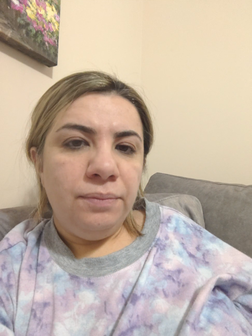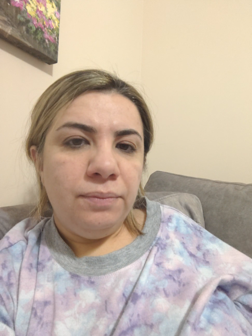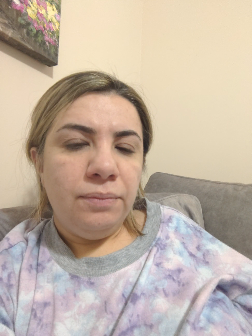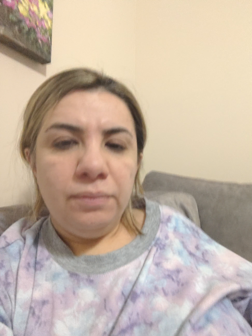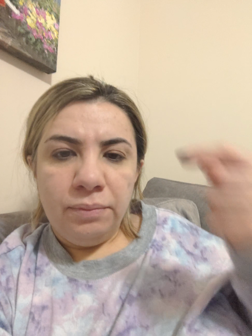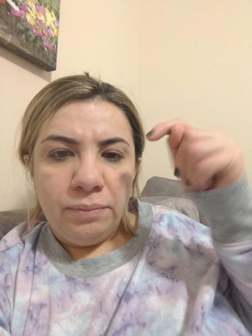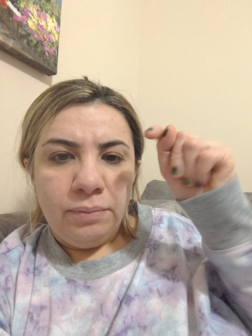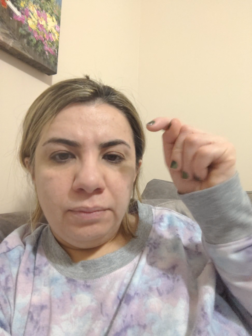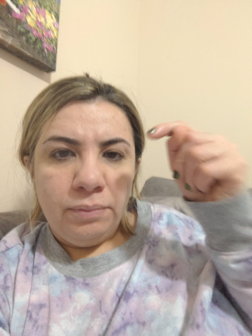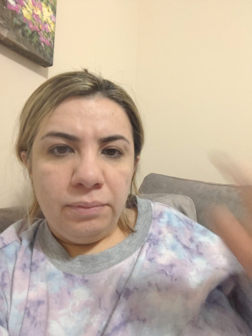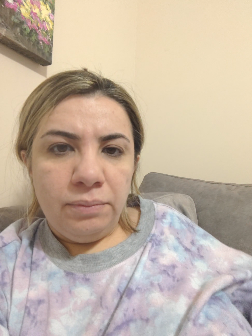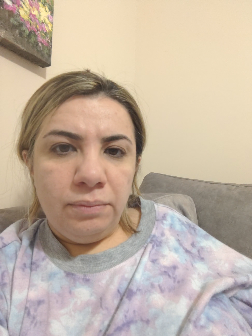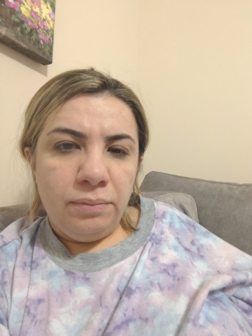toy